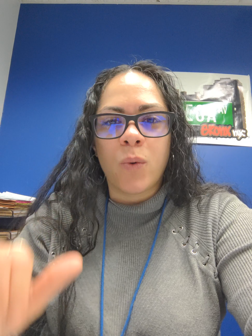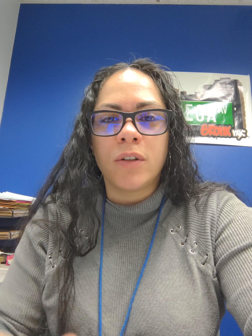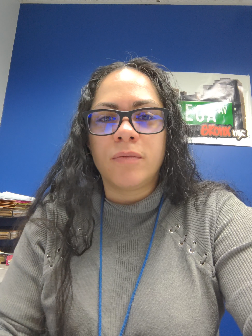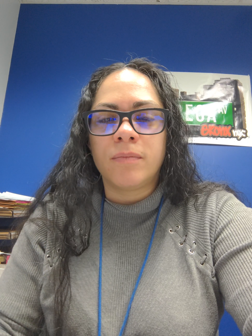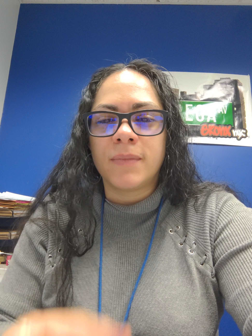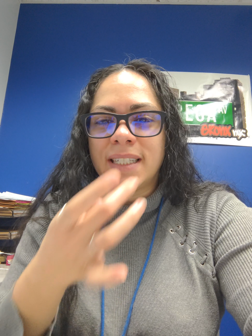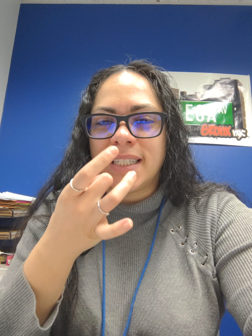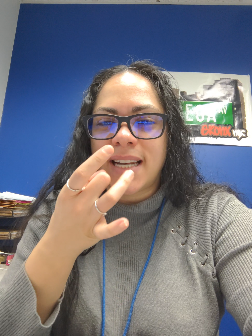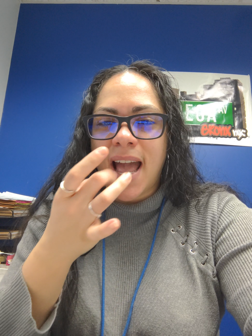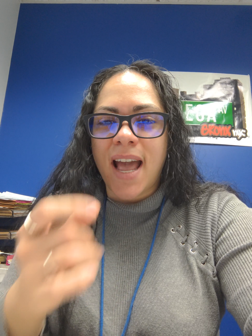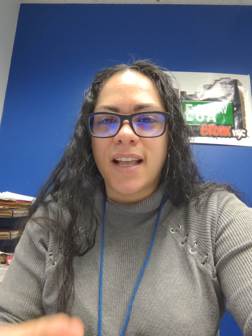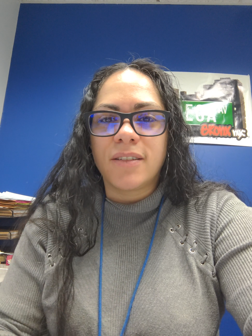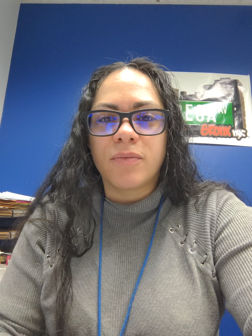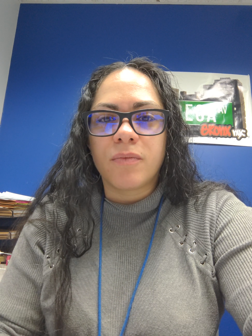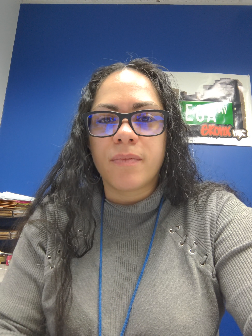snack